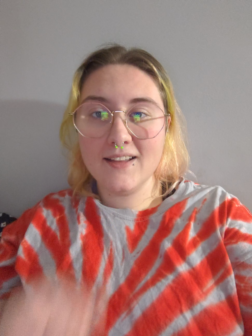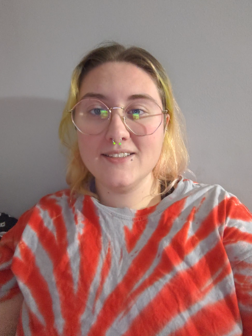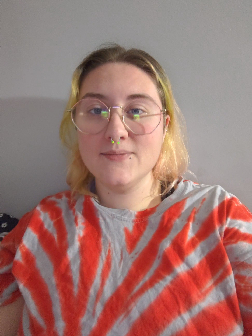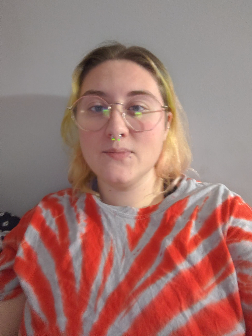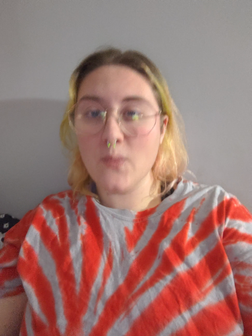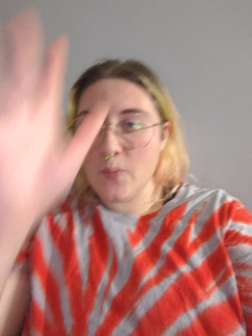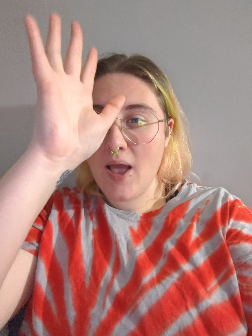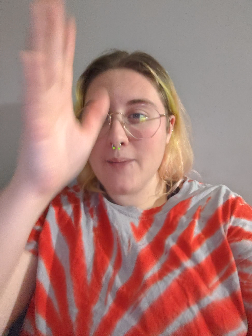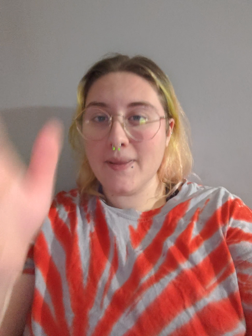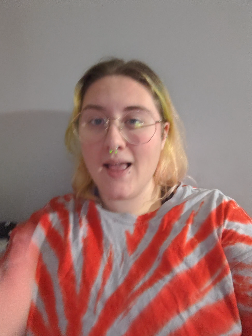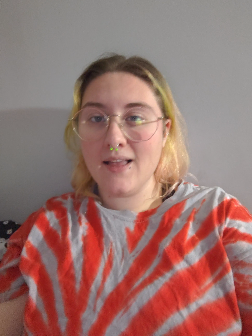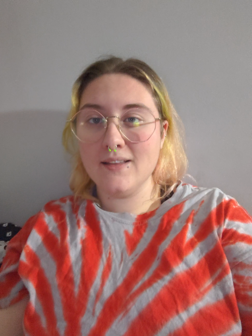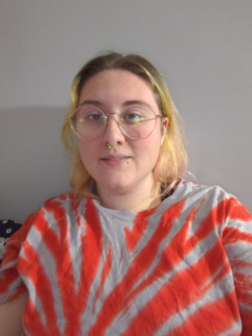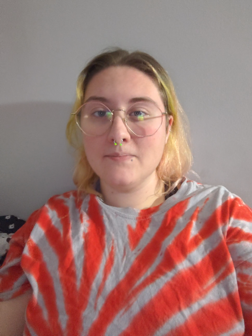grandpa